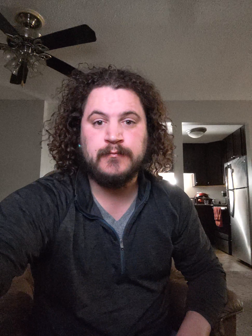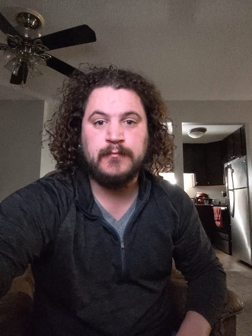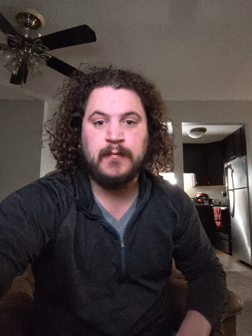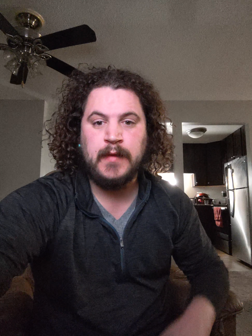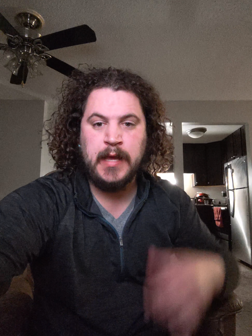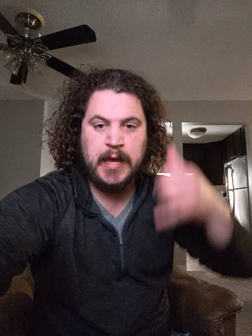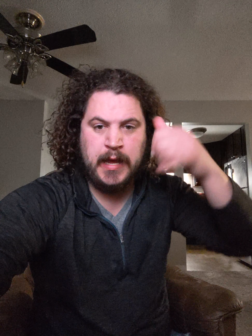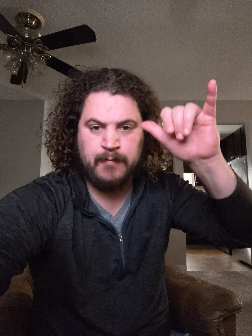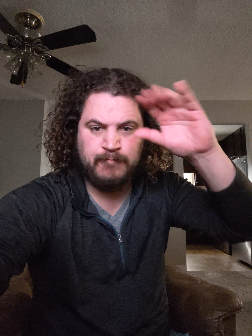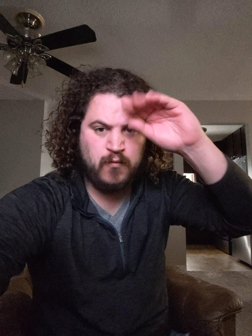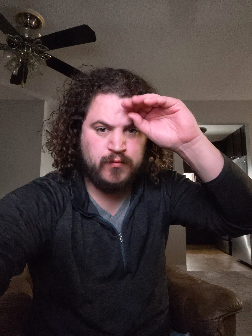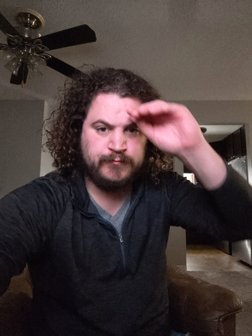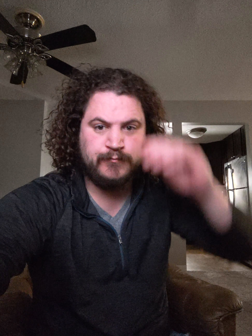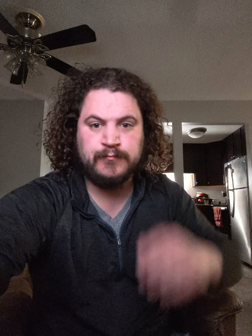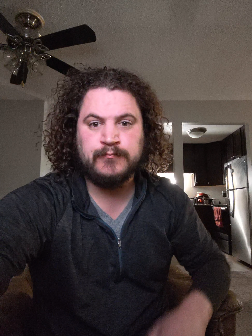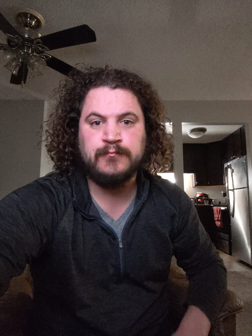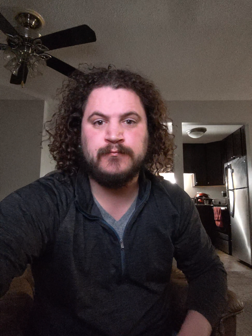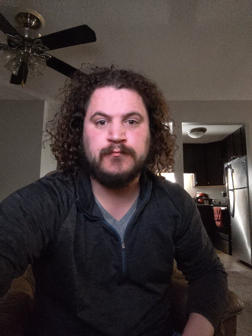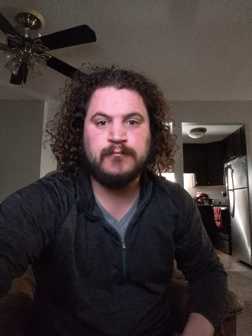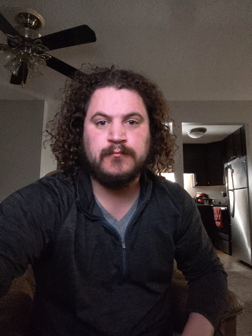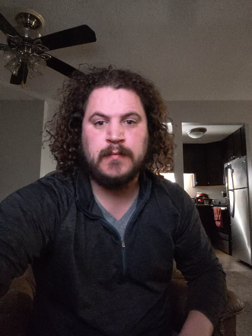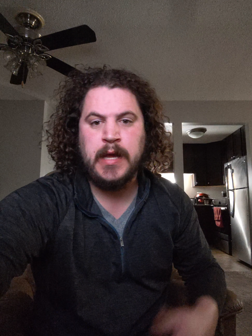cowboy